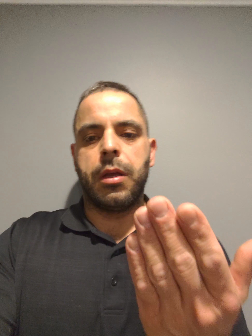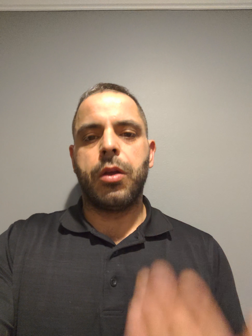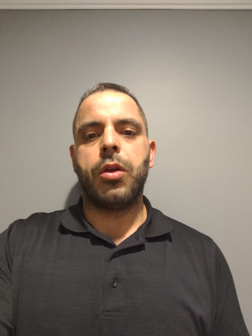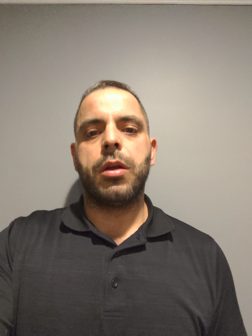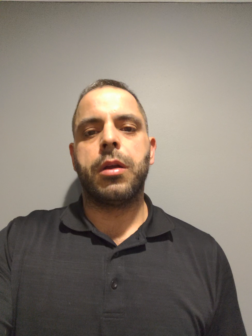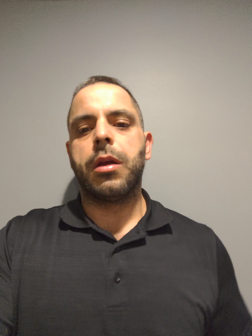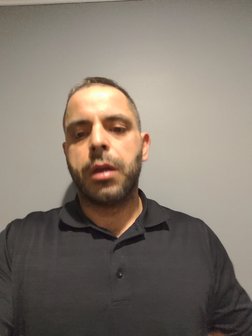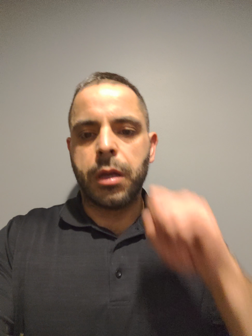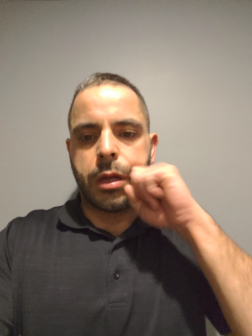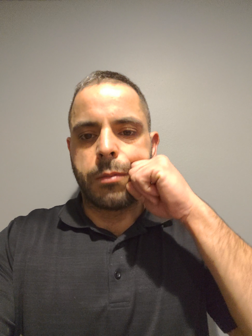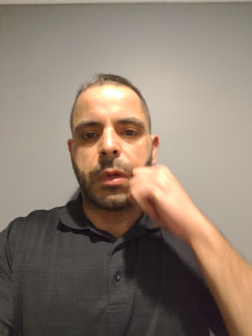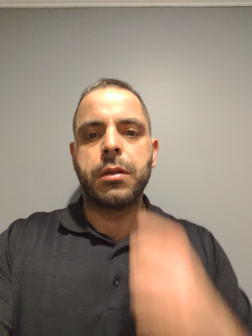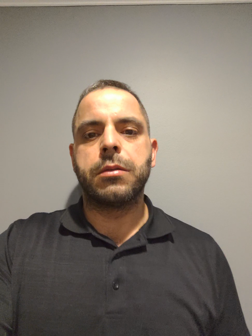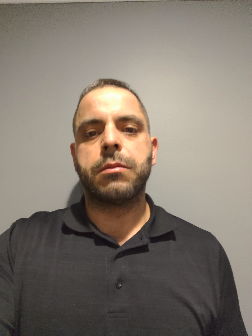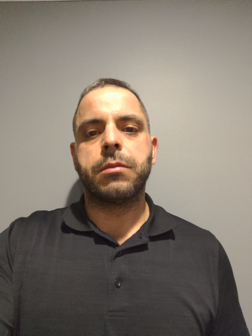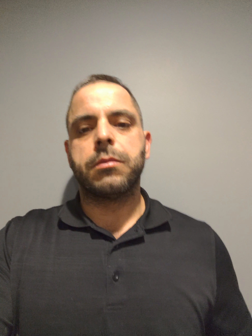apple